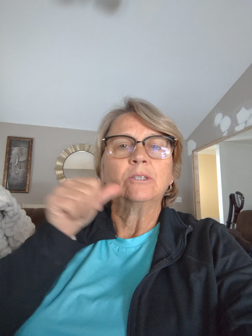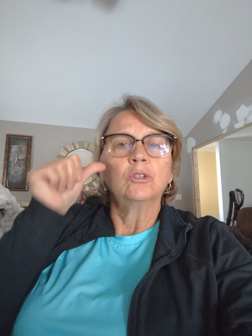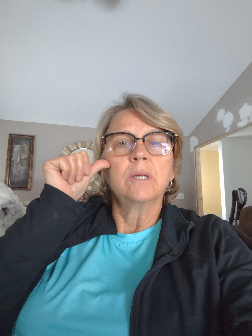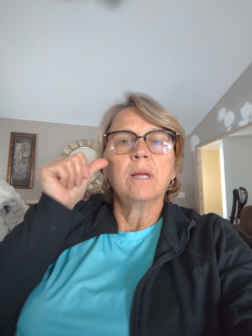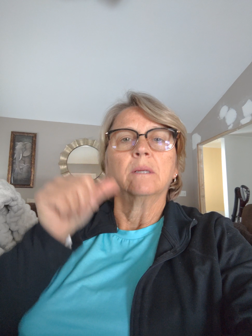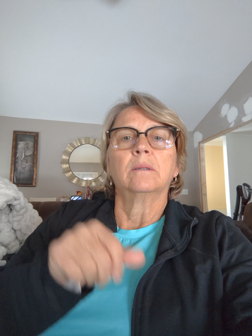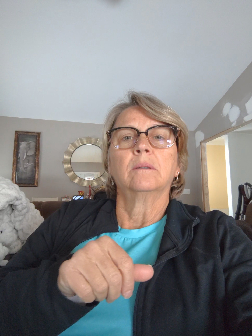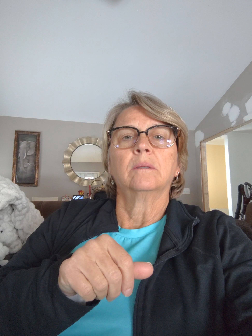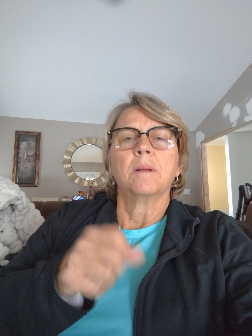yesterday